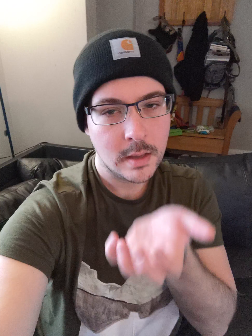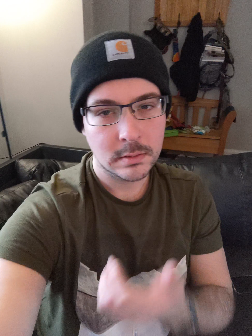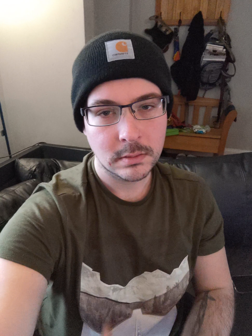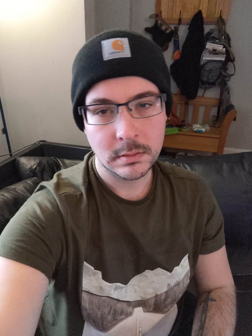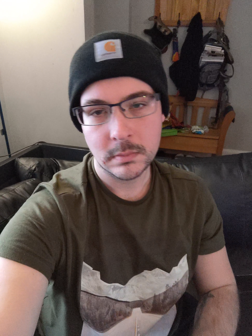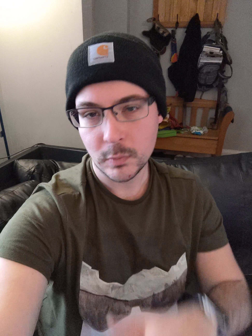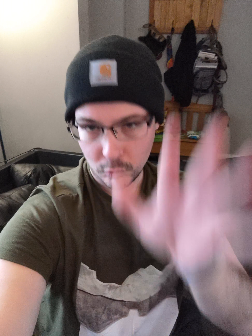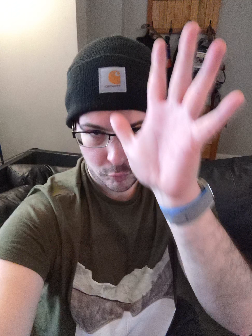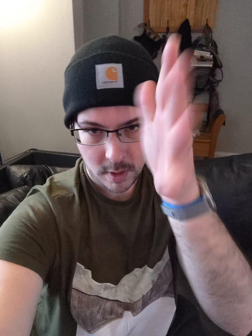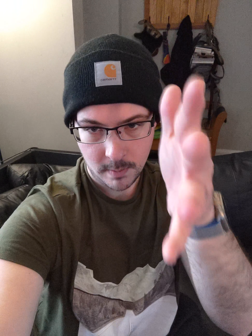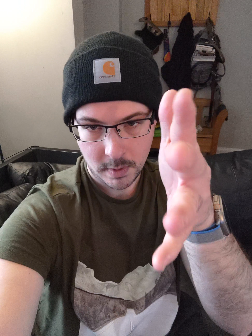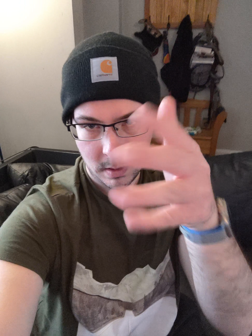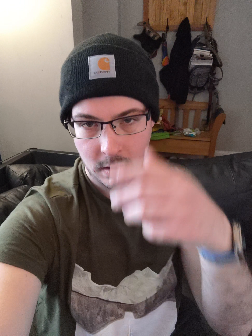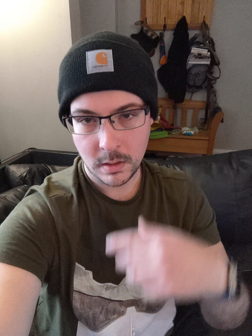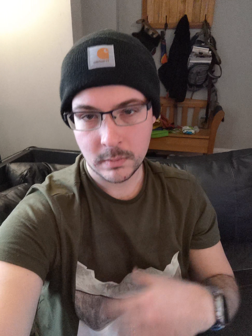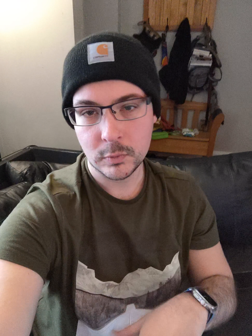grandpa